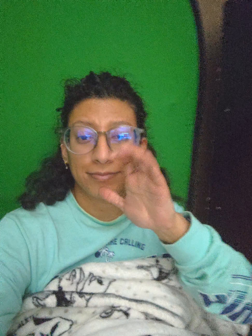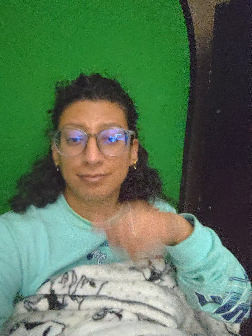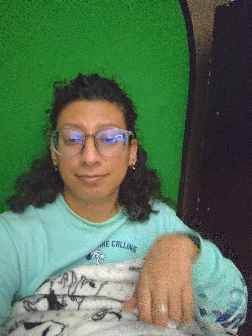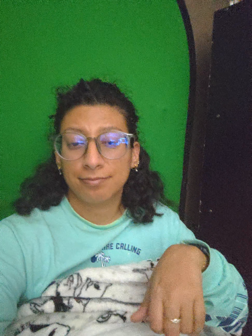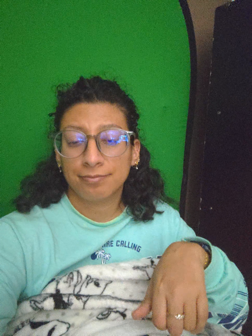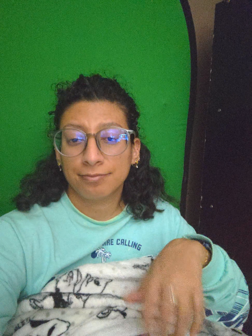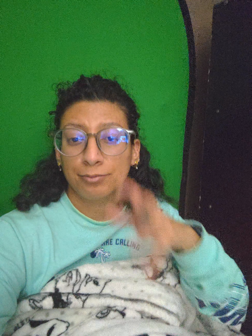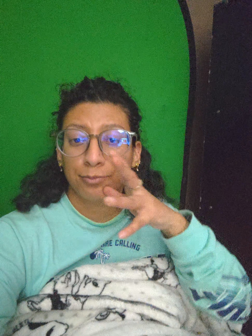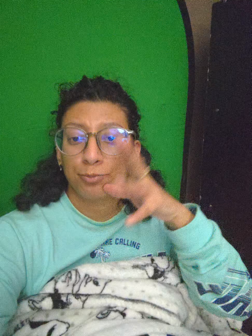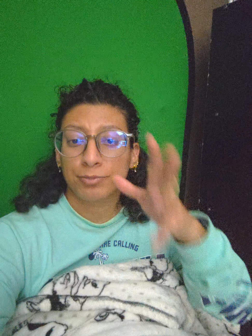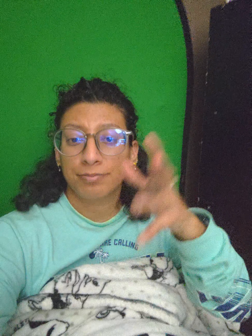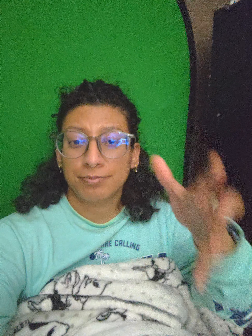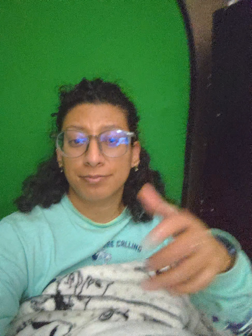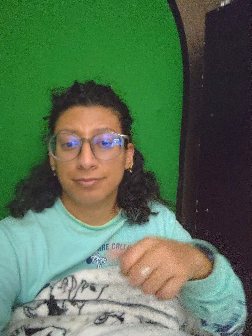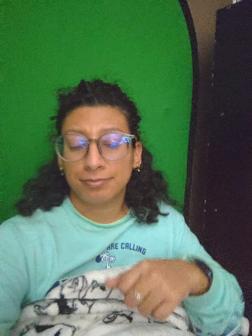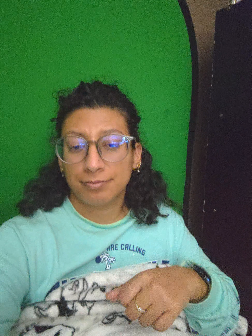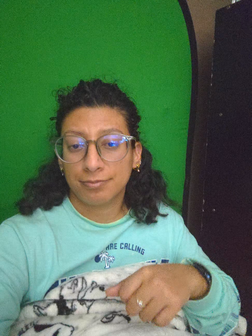grandma